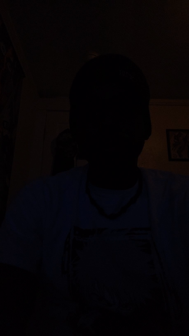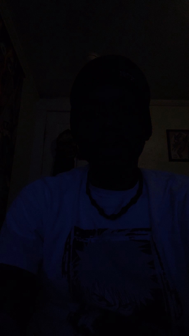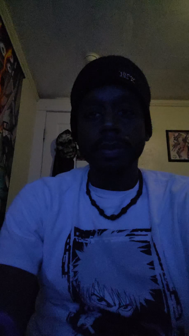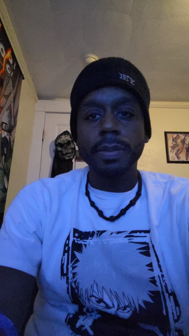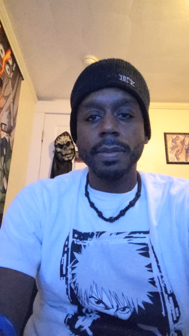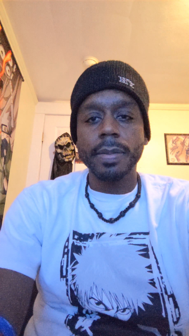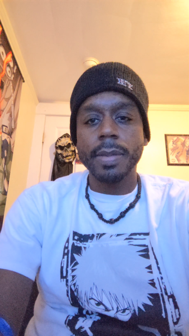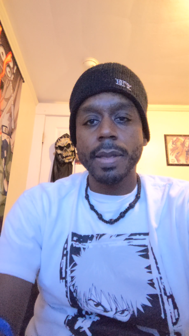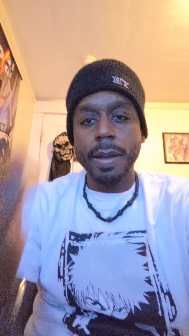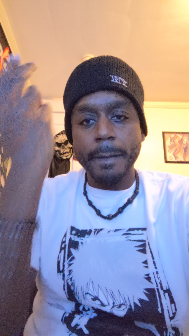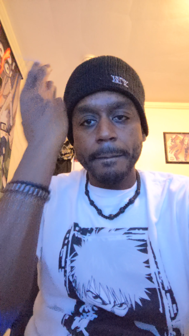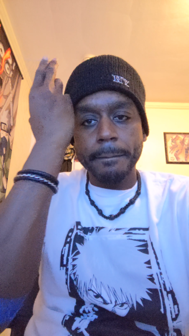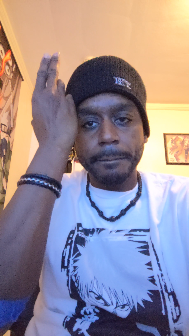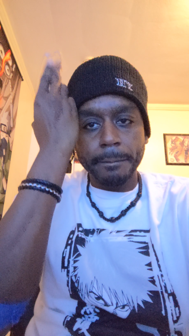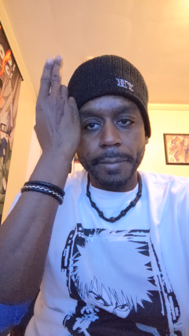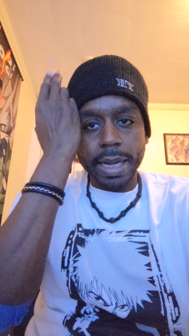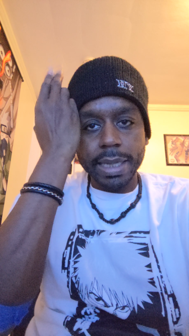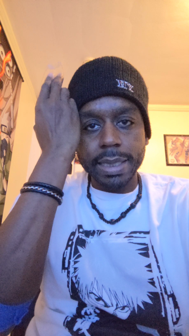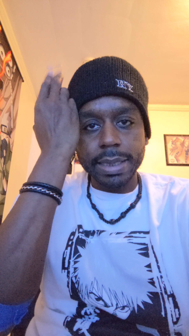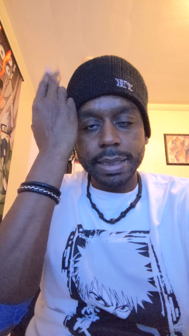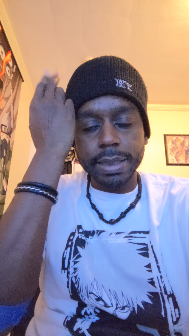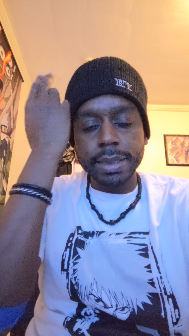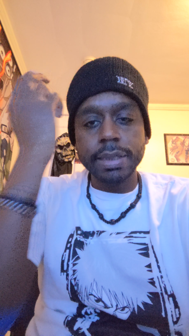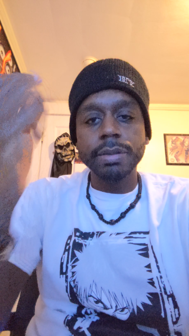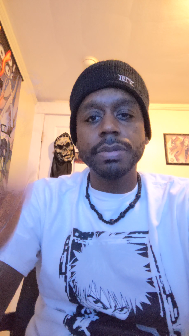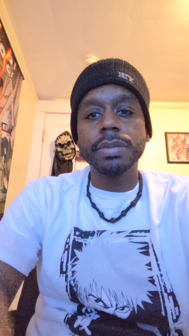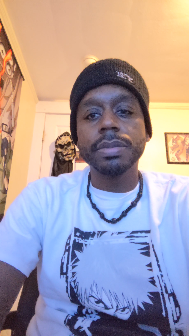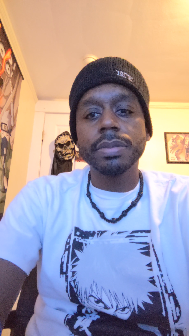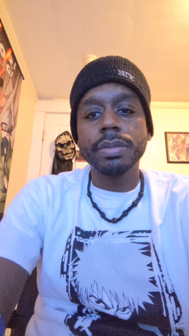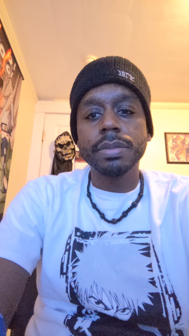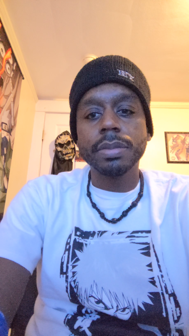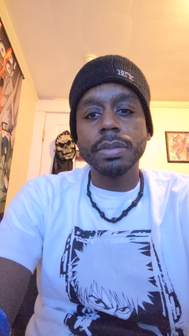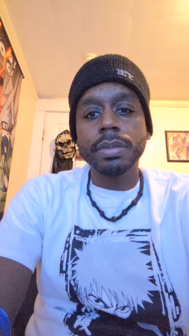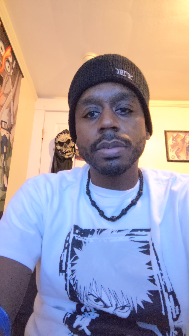bunny